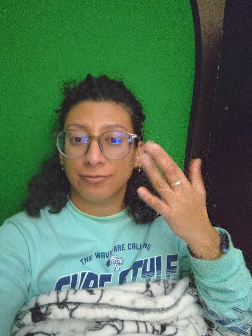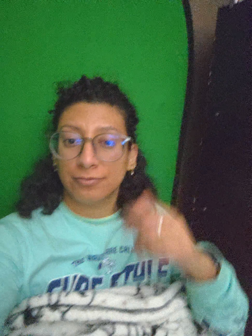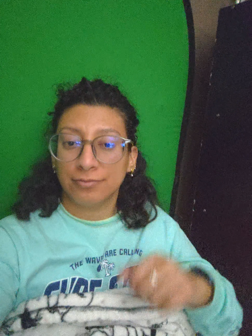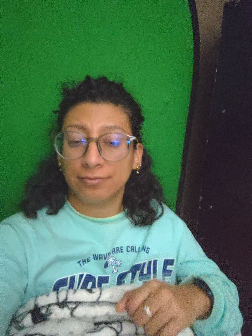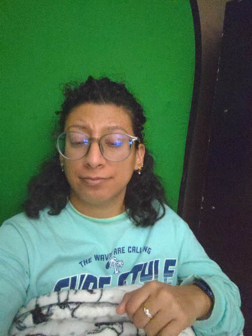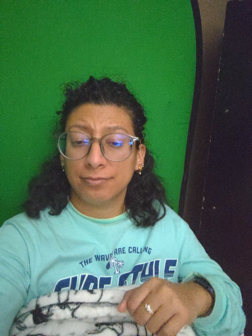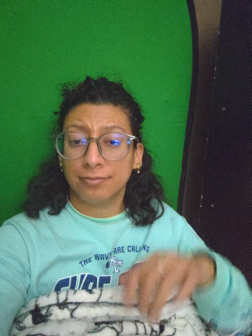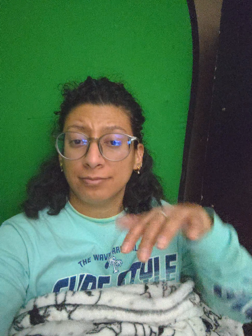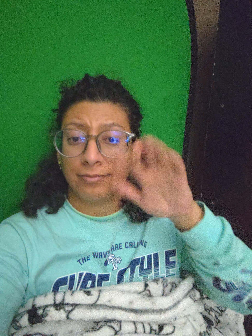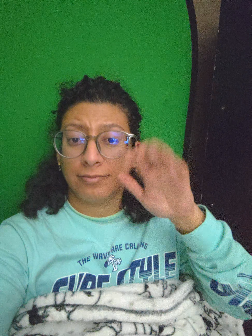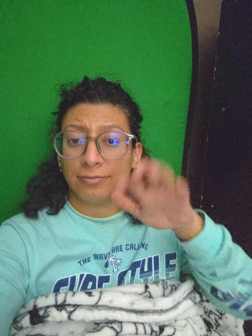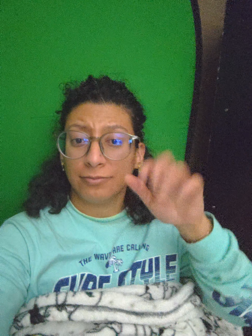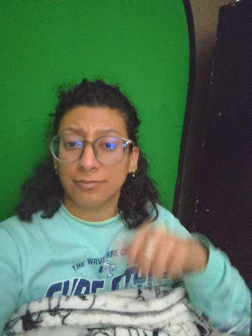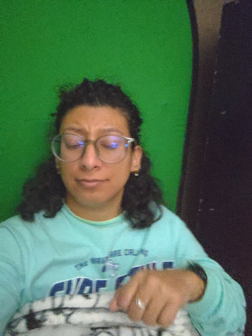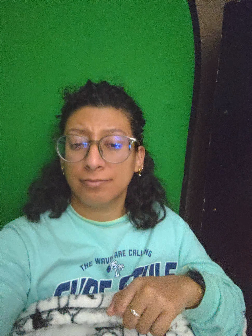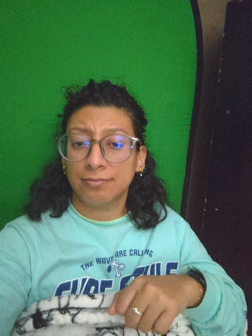alligator